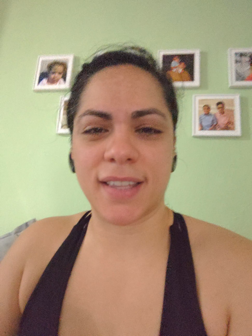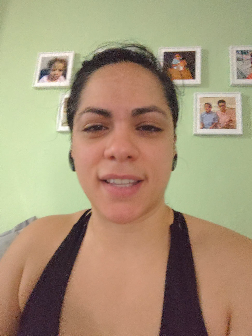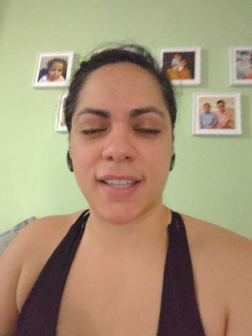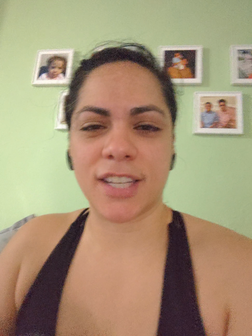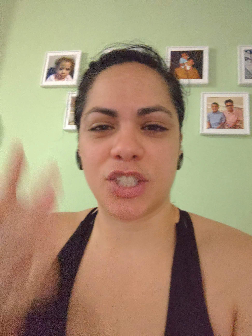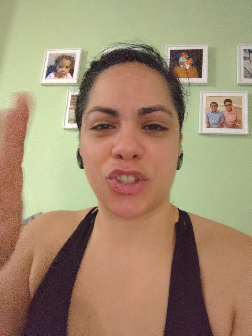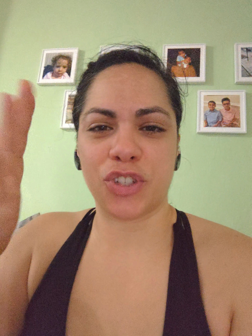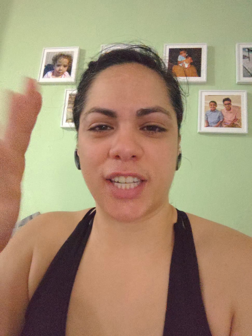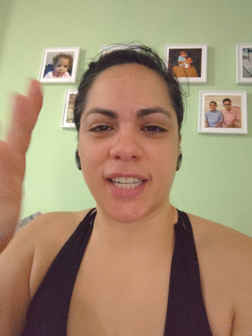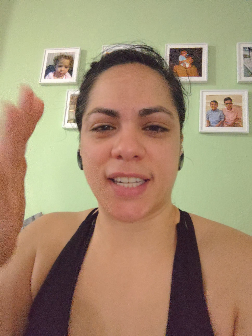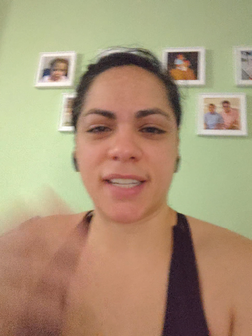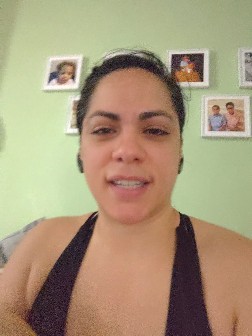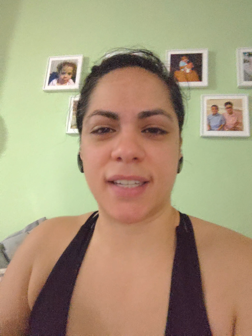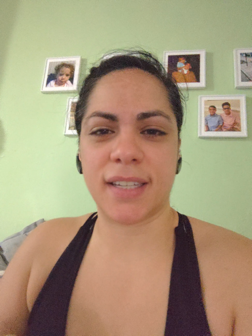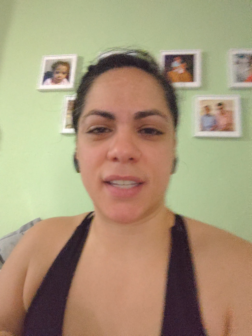tree